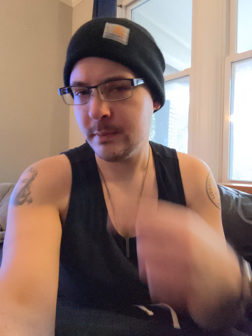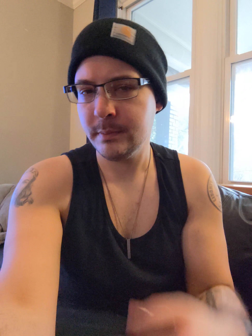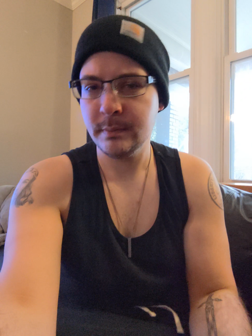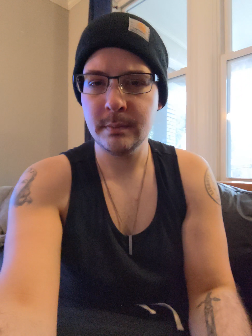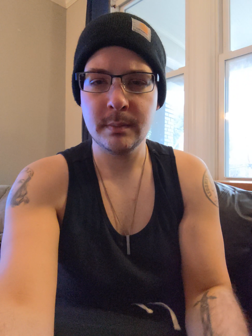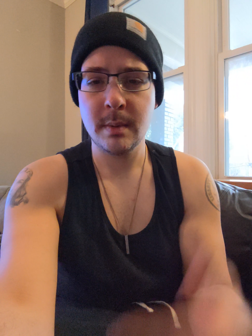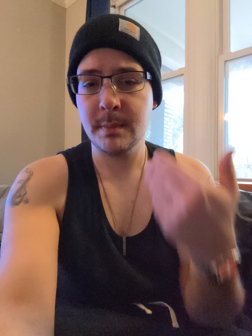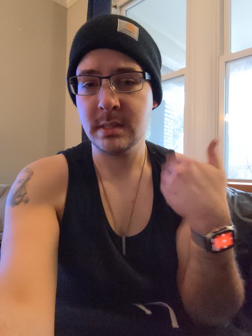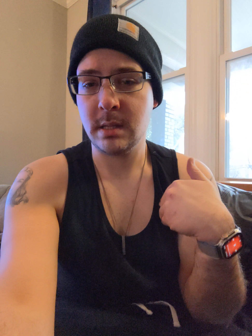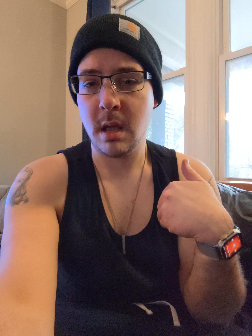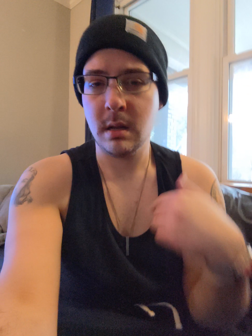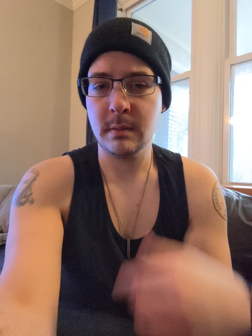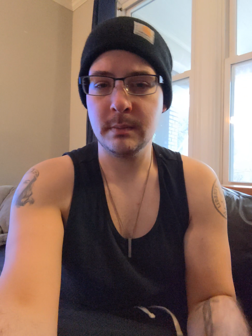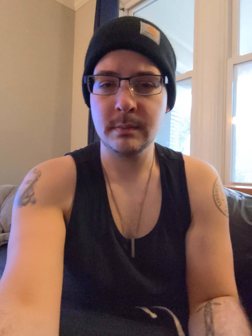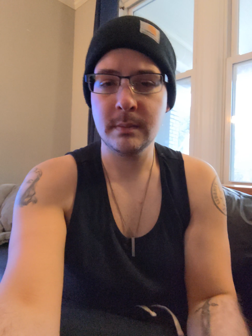beside